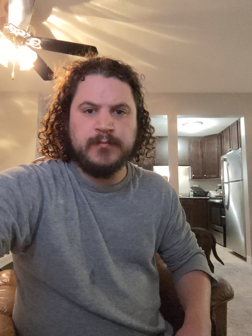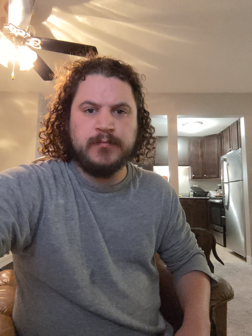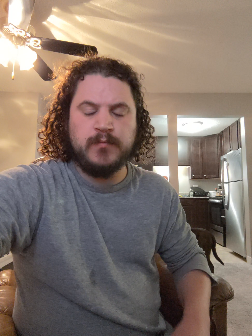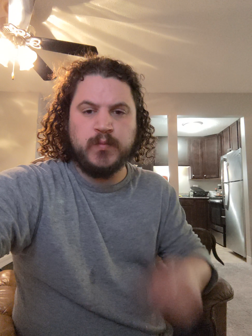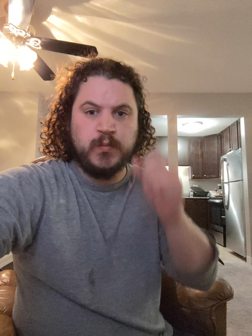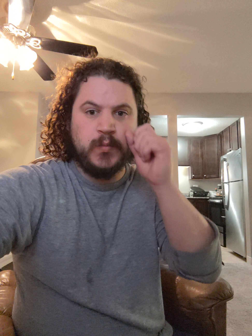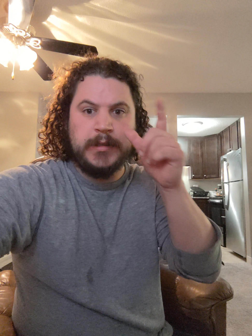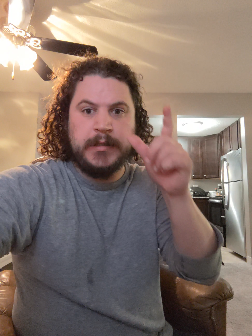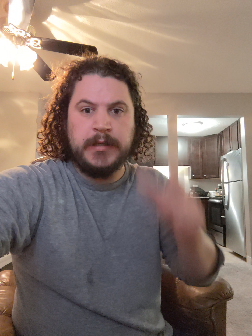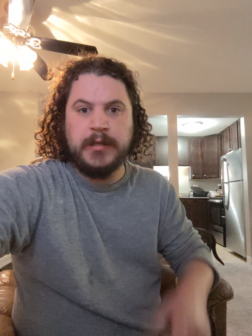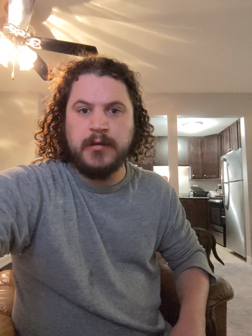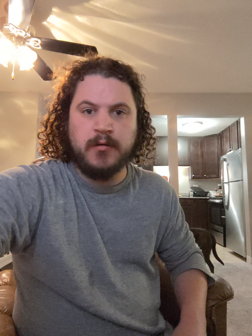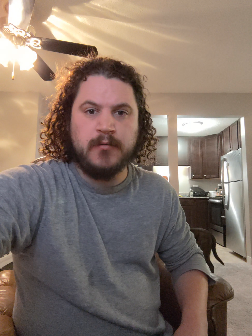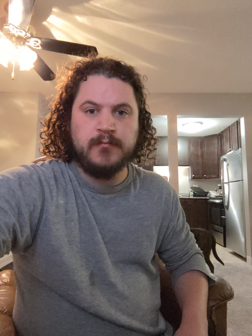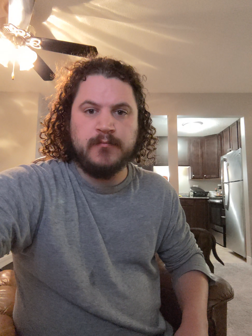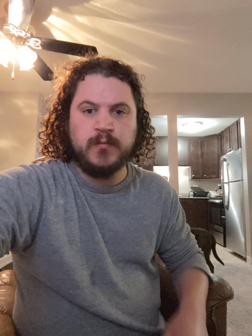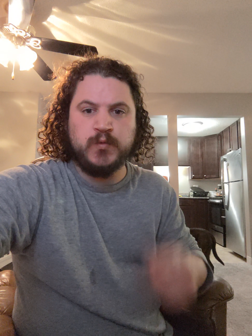wake